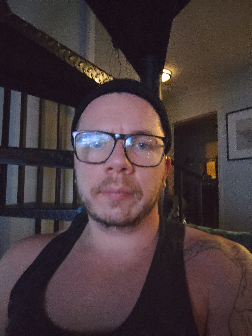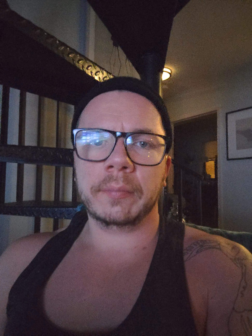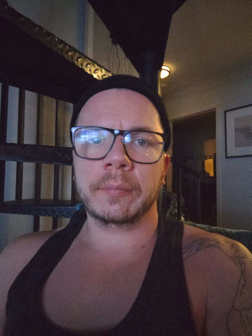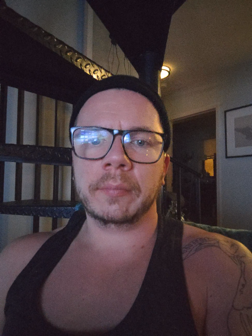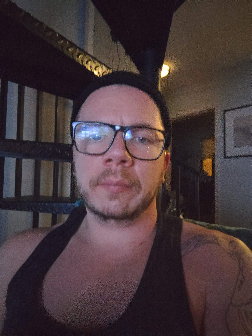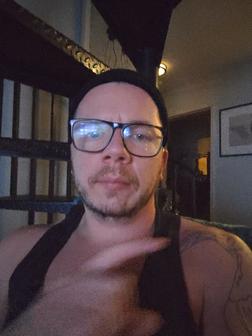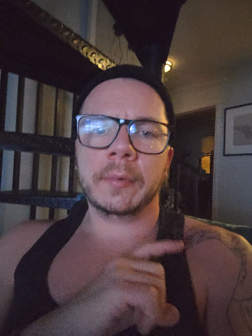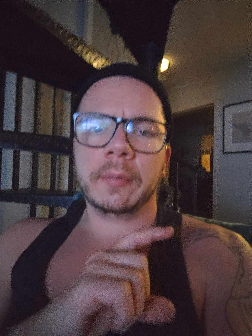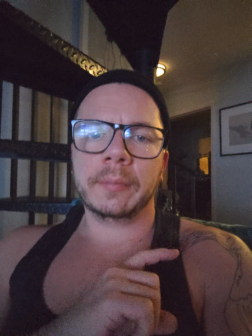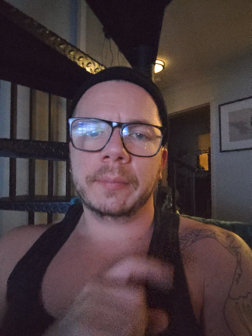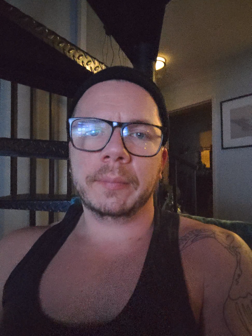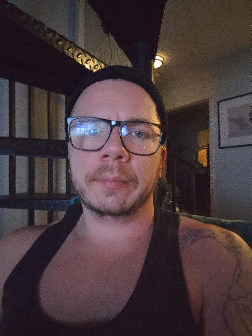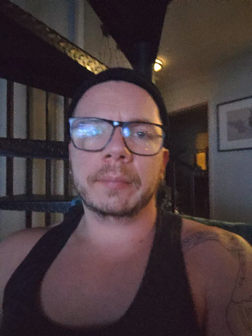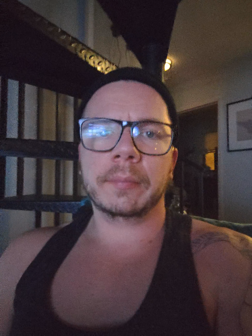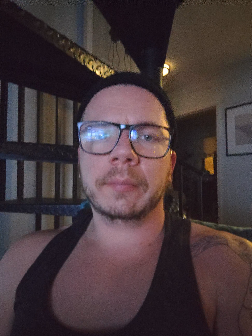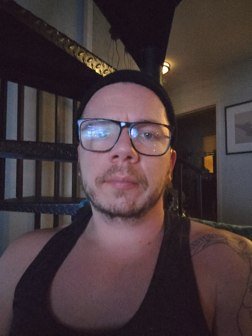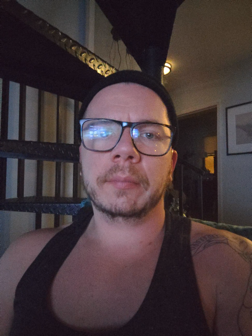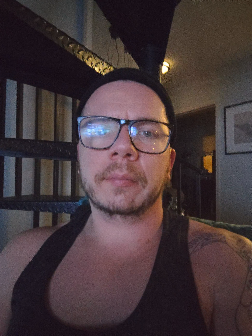police